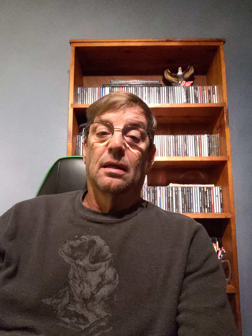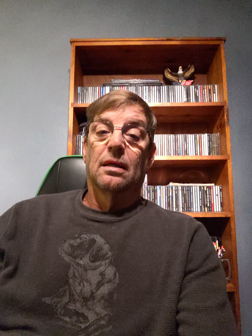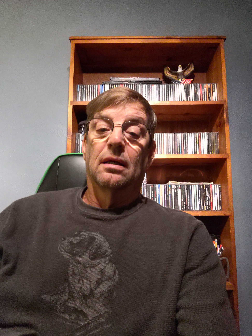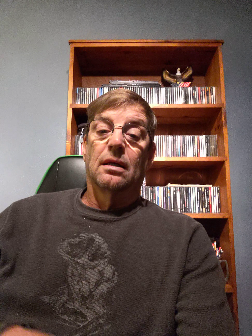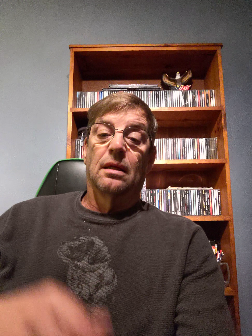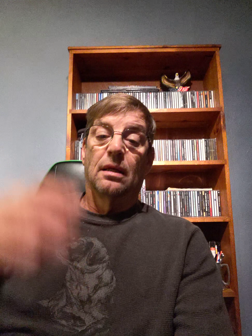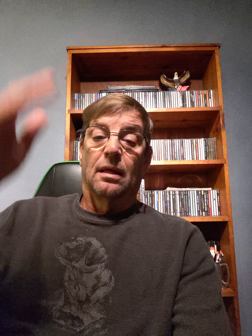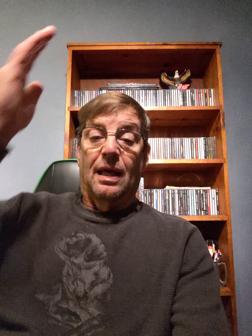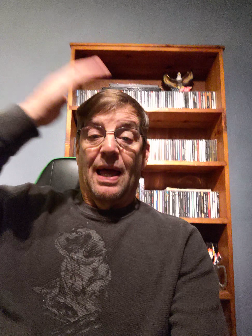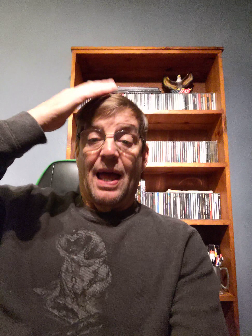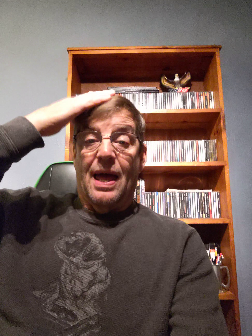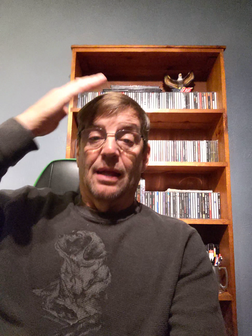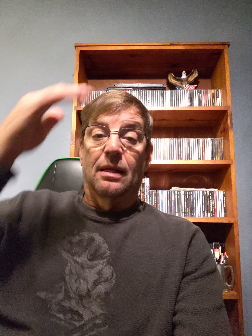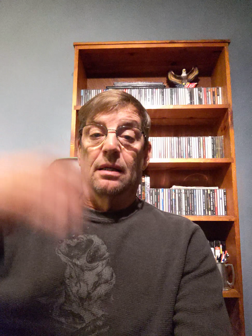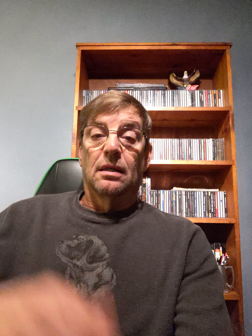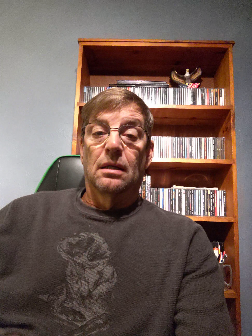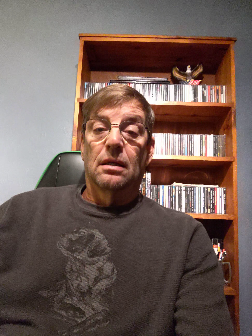hat